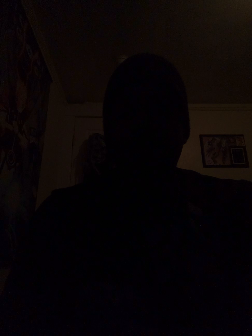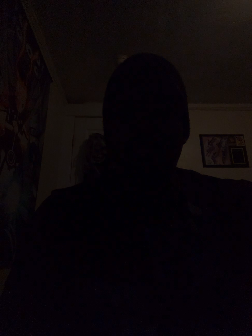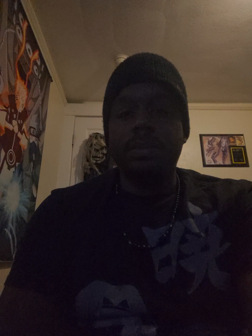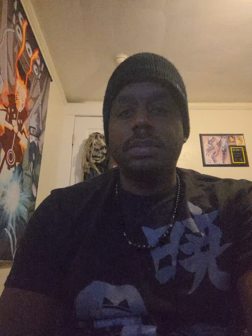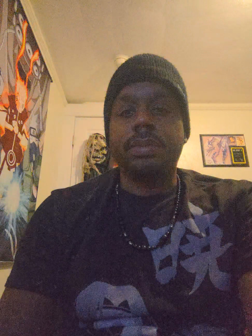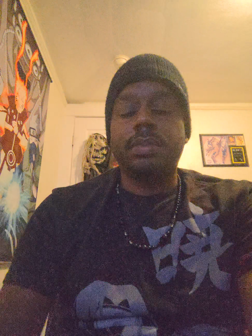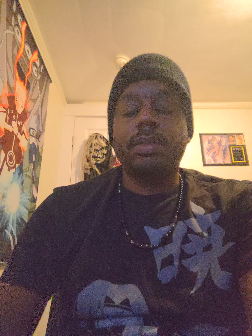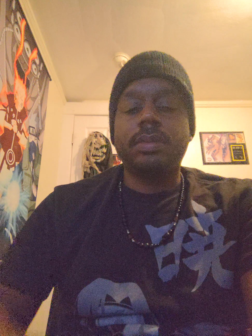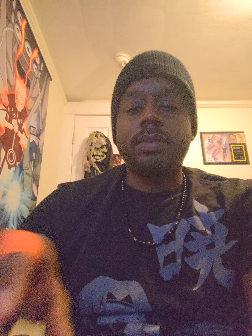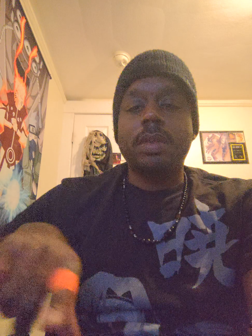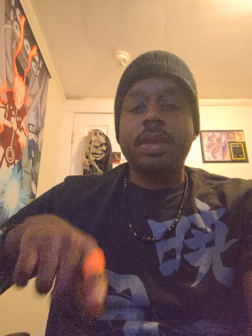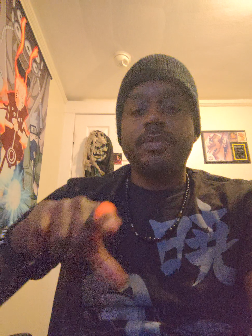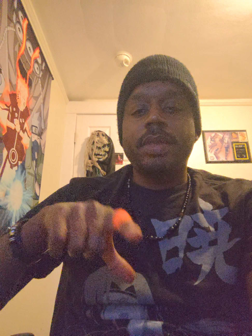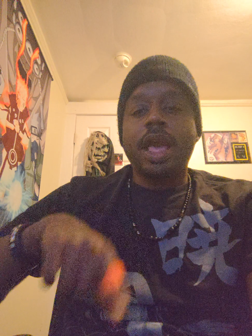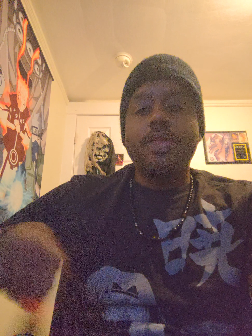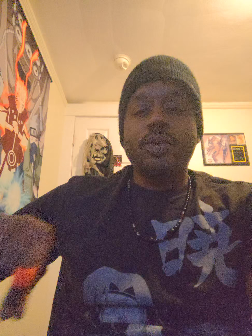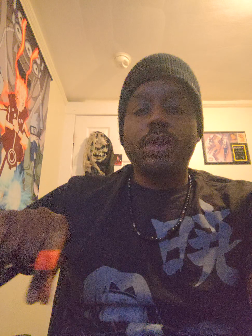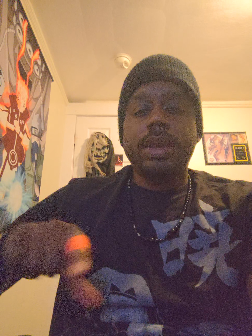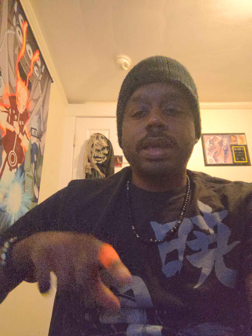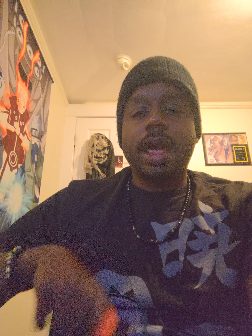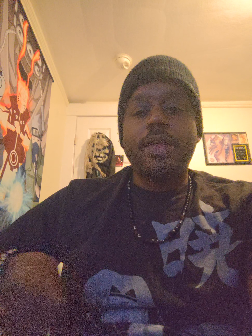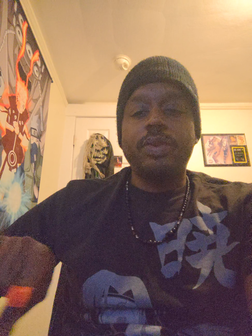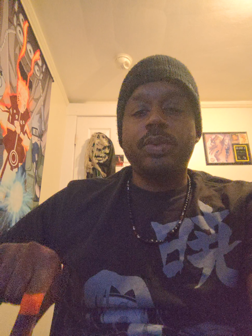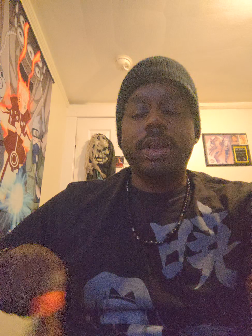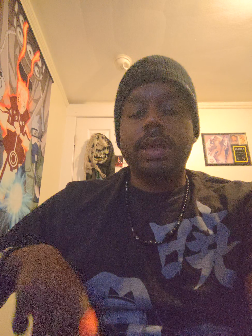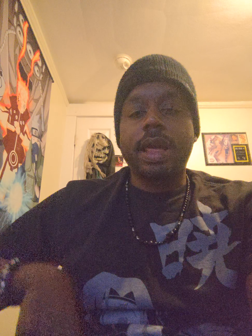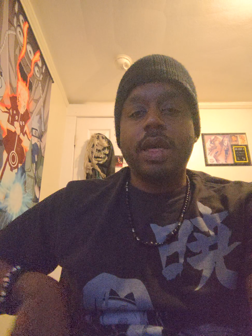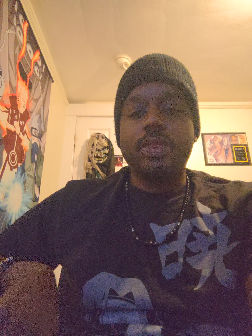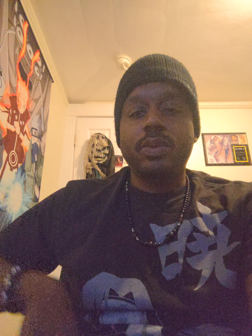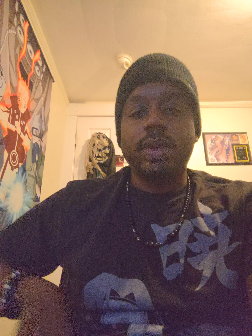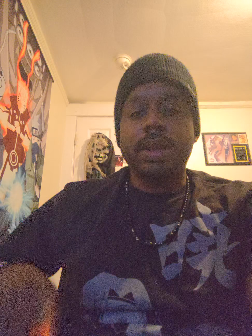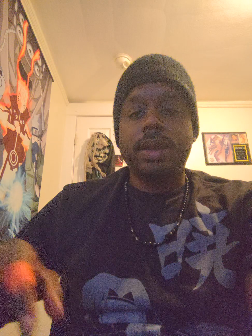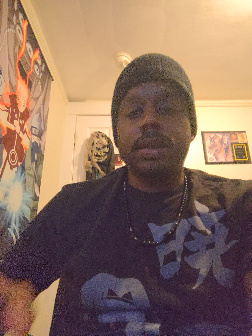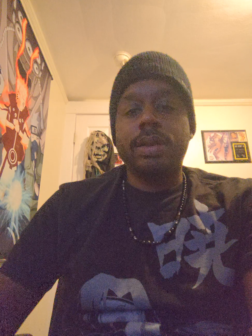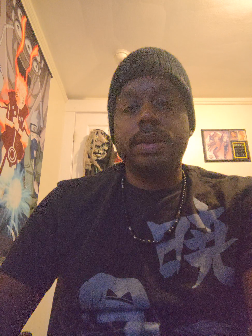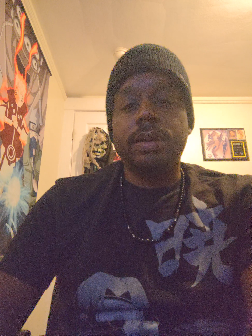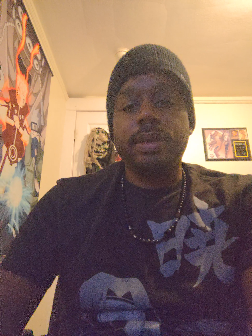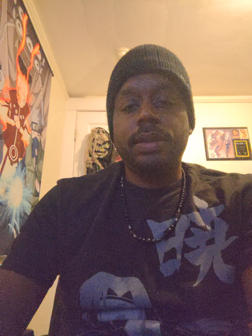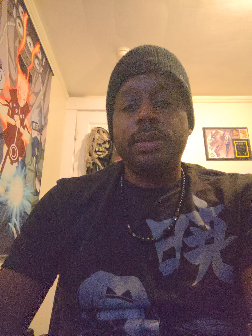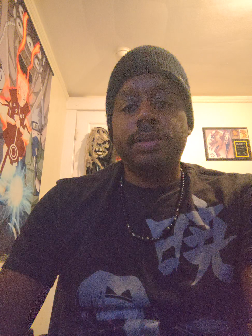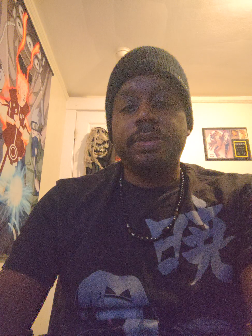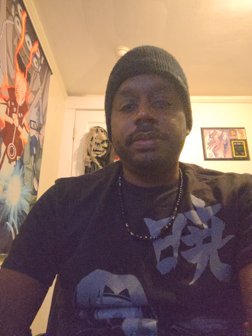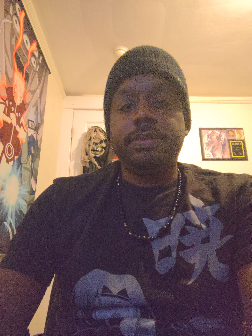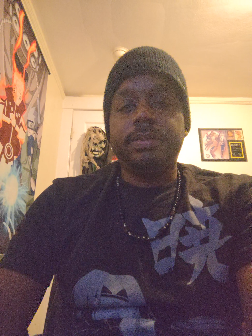underwear